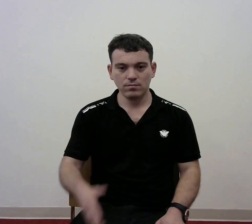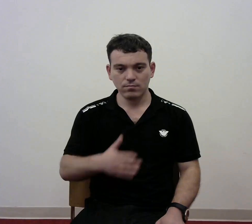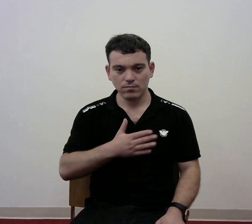mən